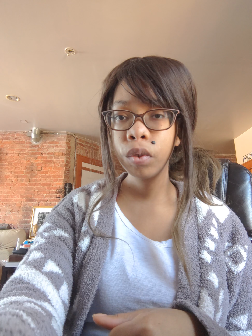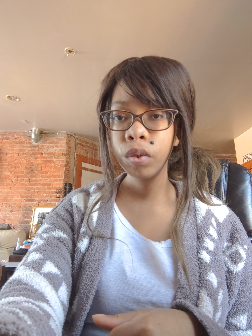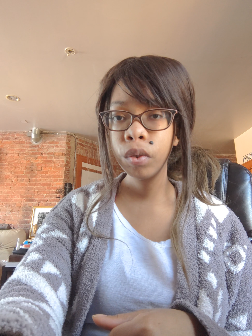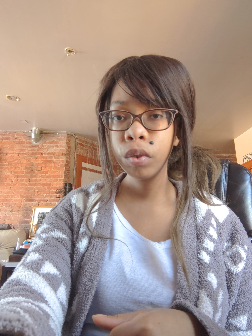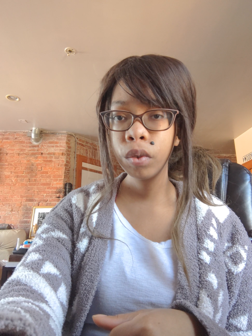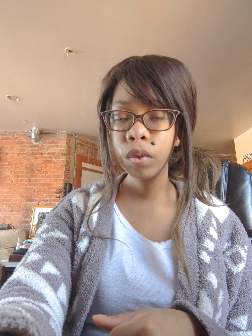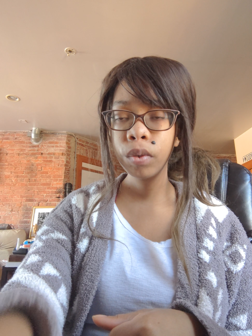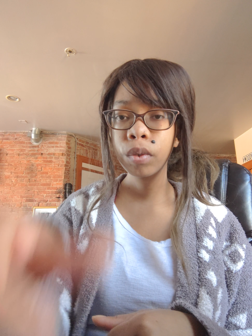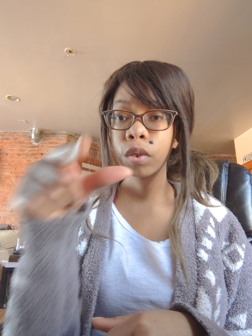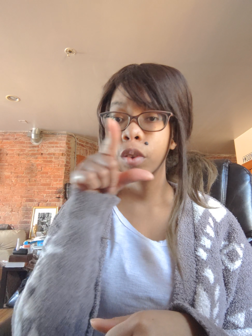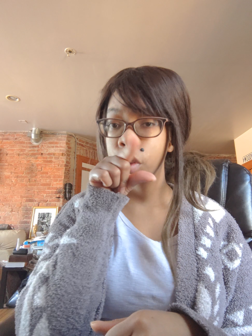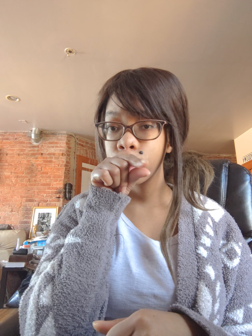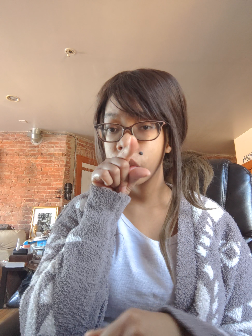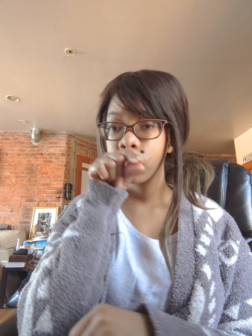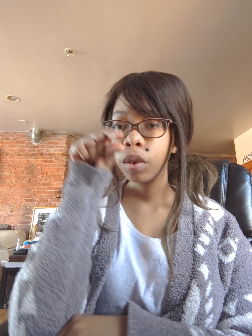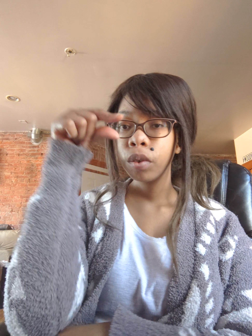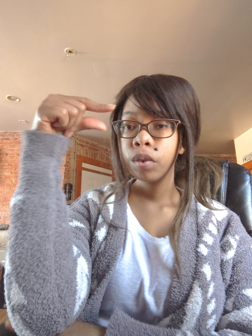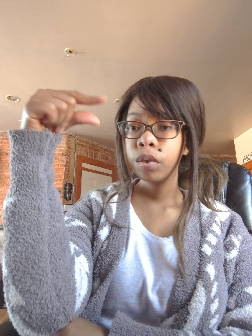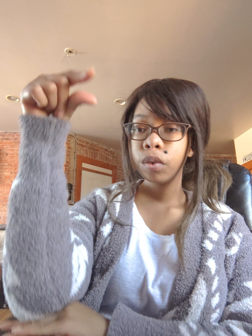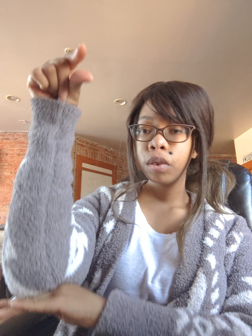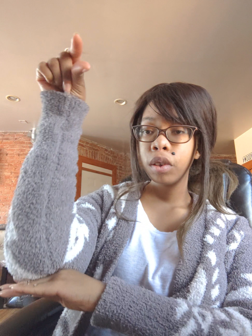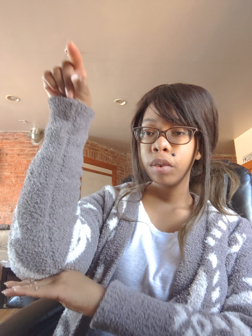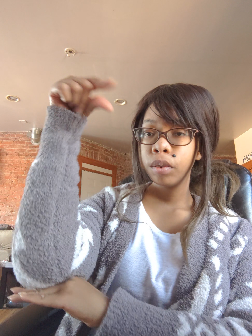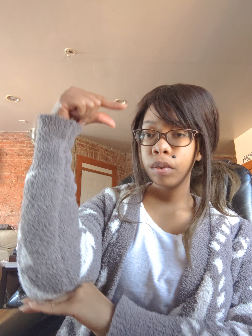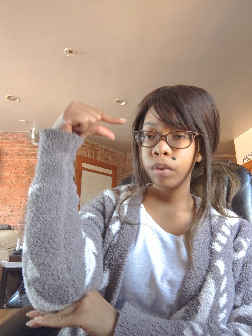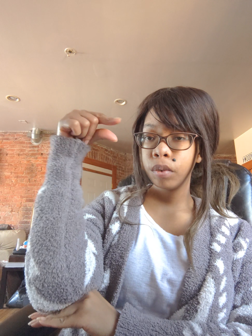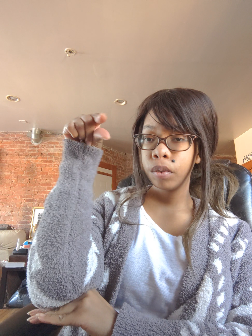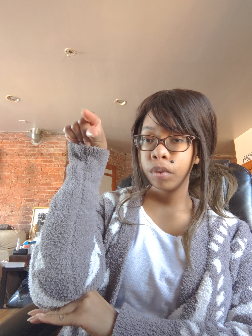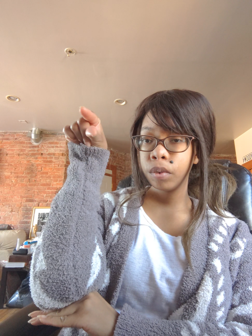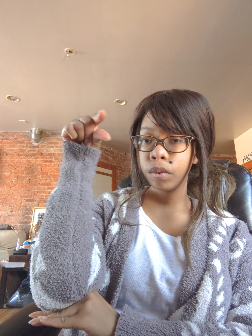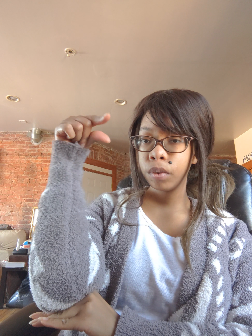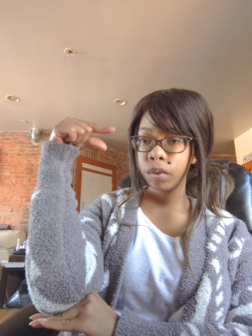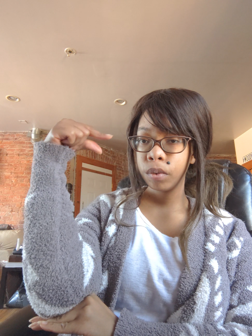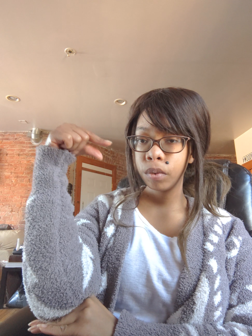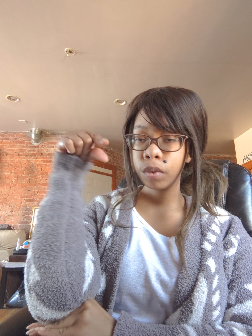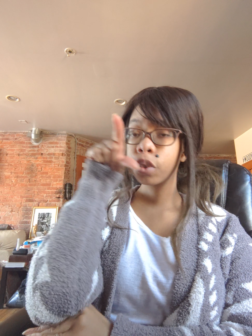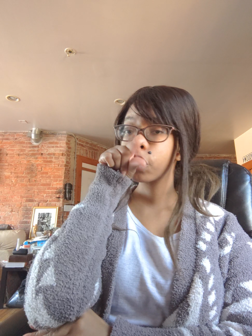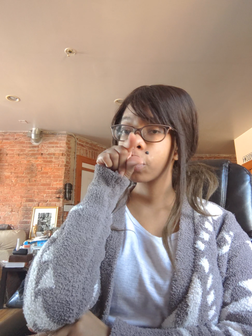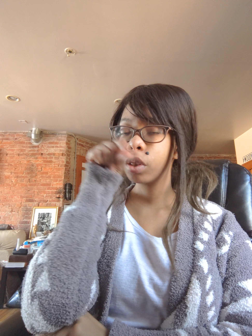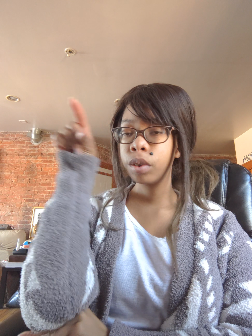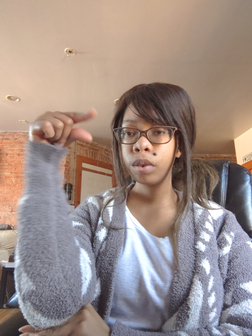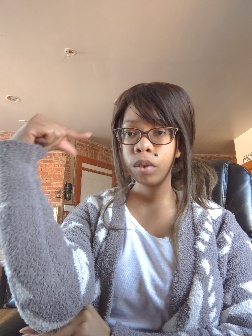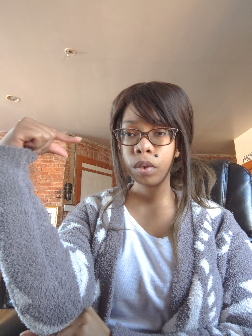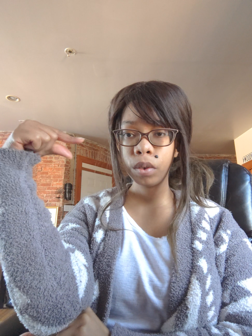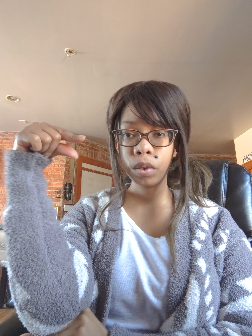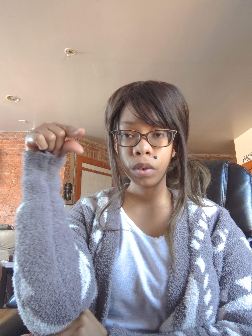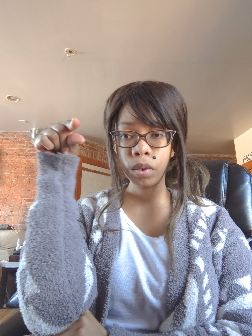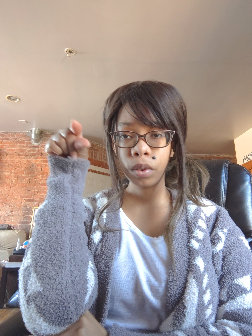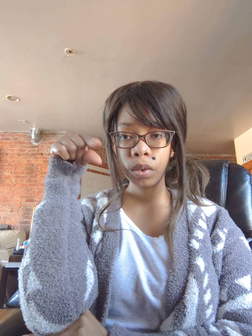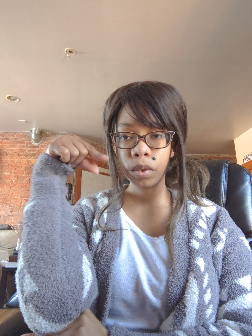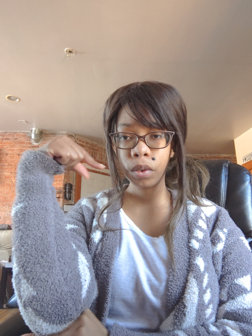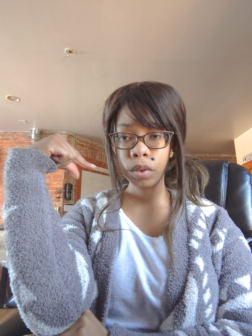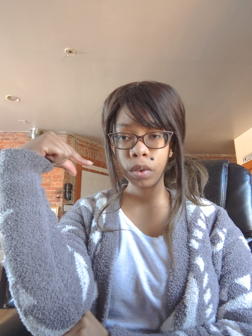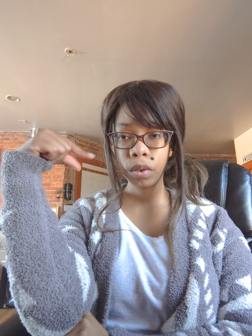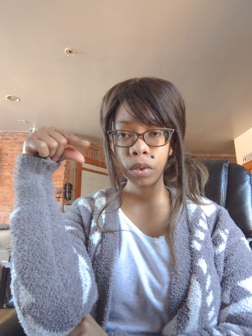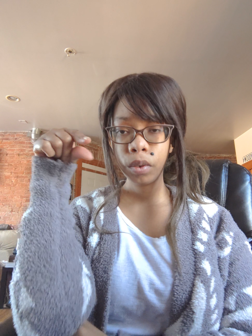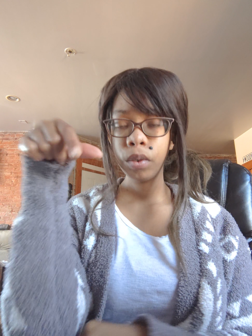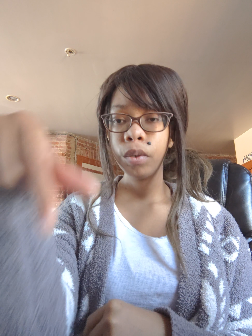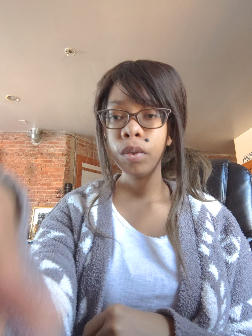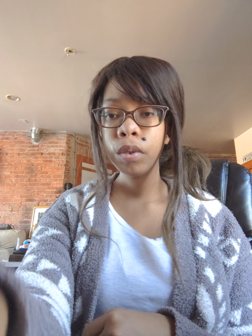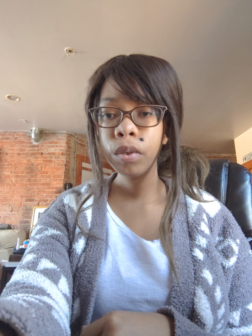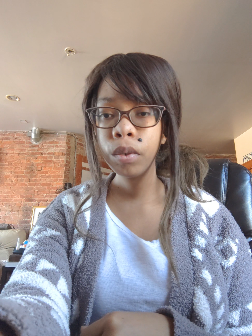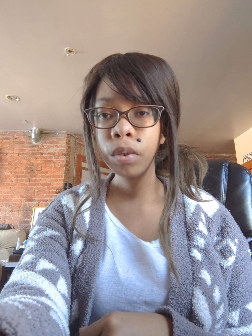goose